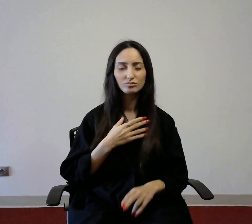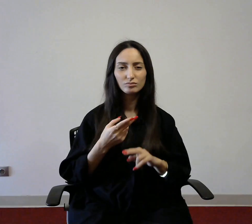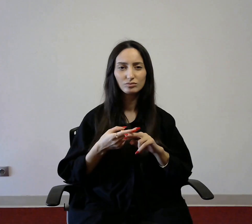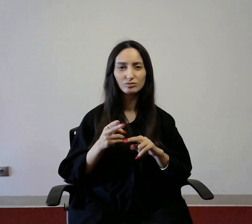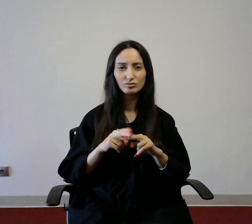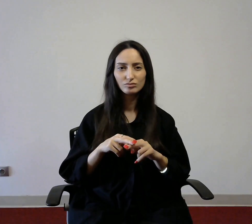bu